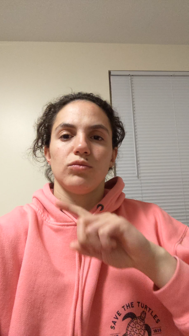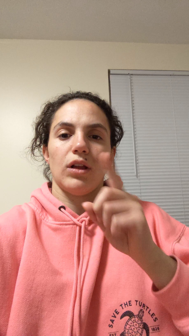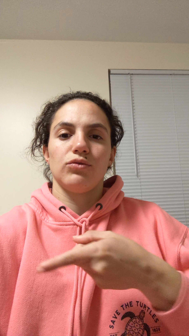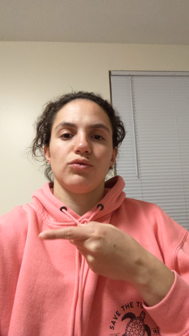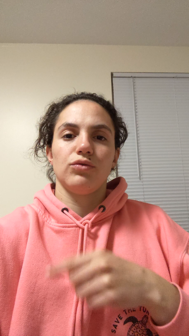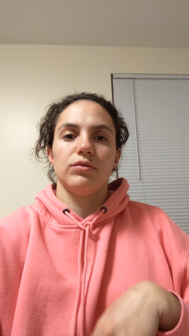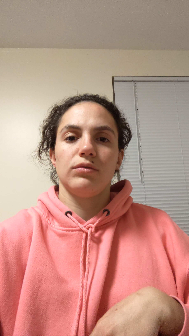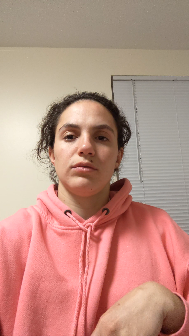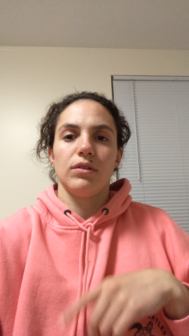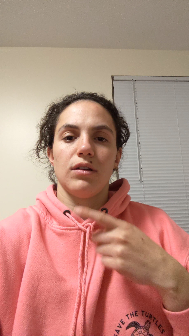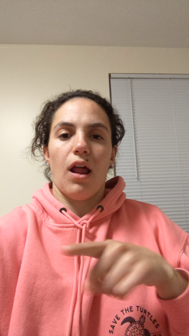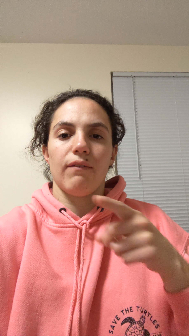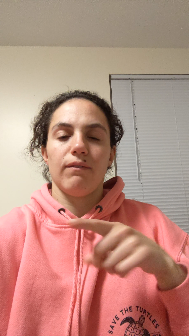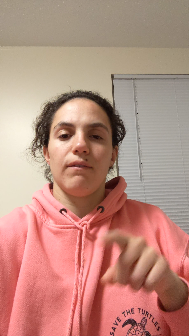knife